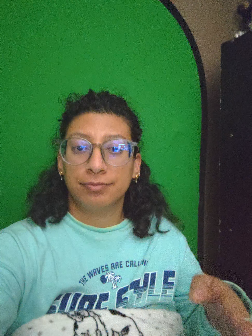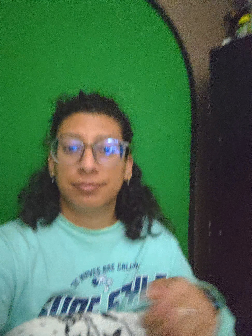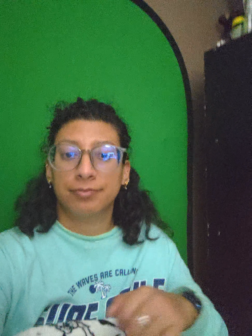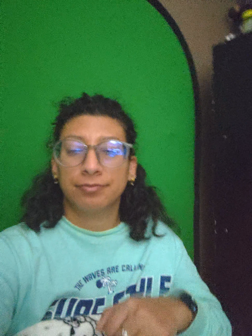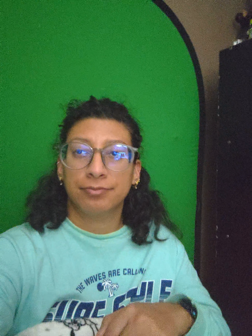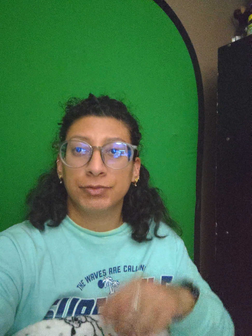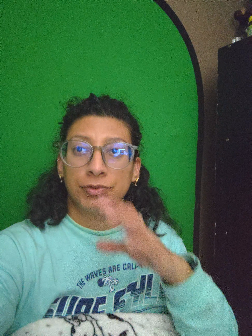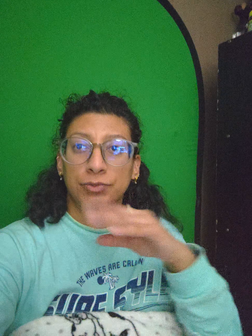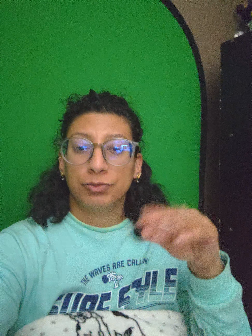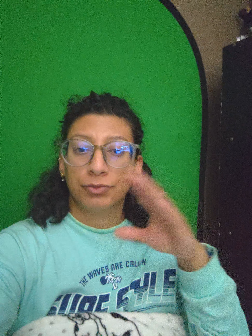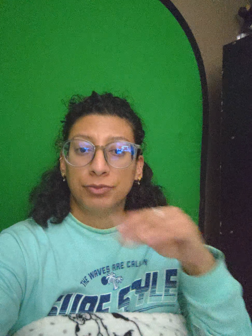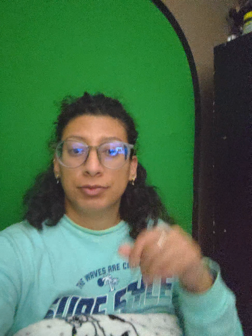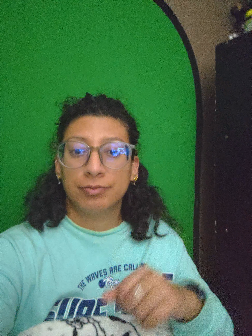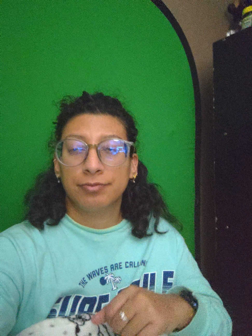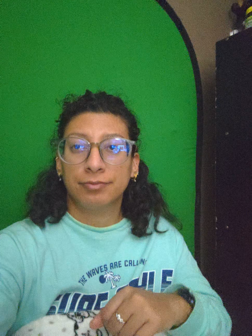story